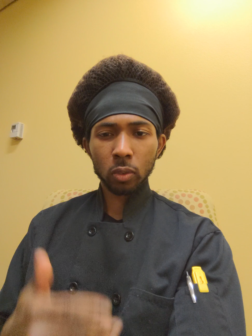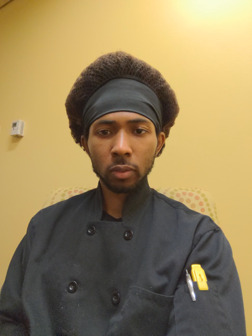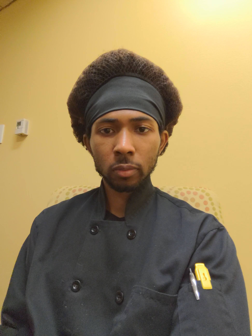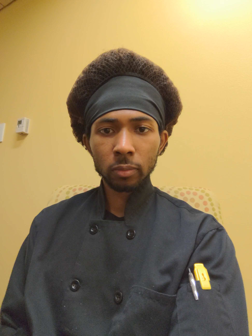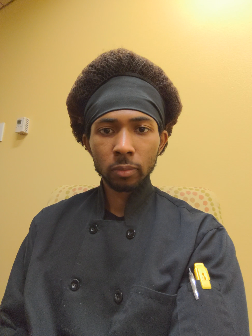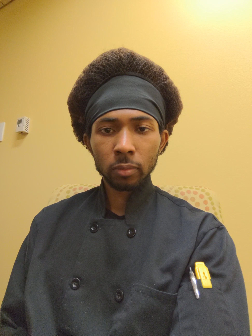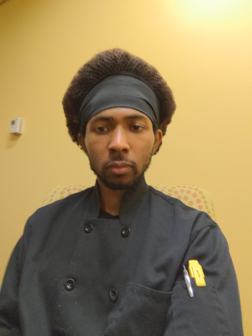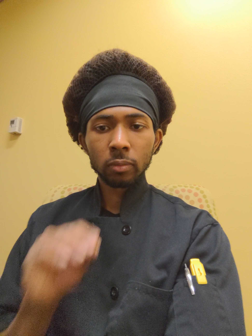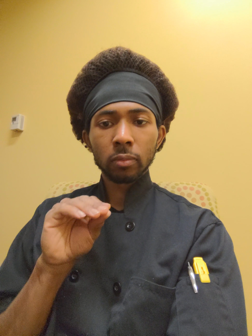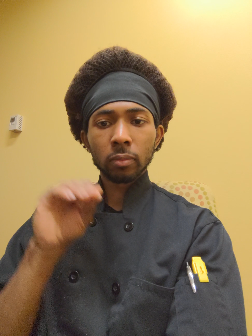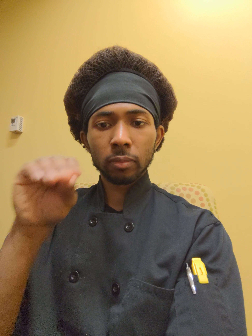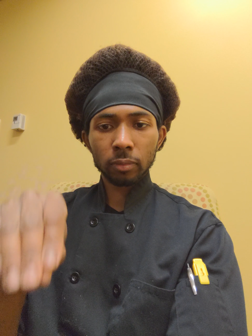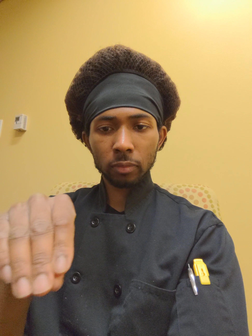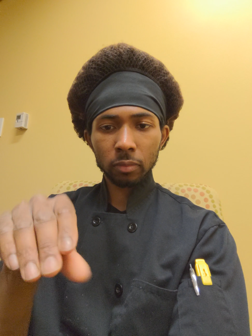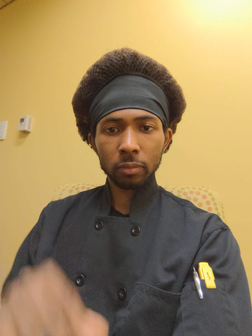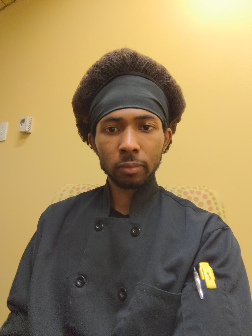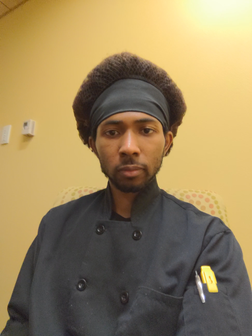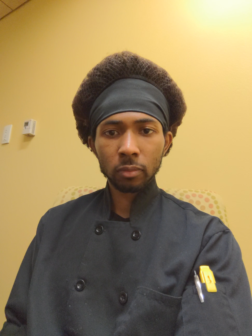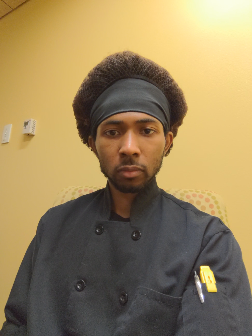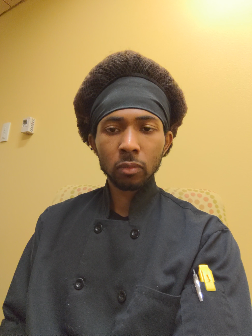put